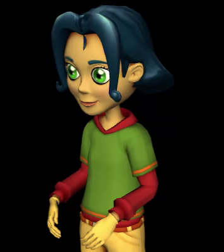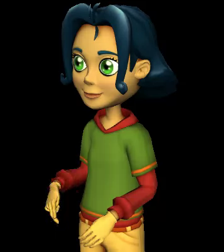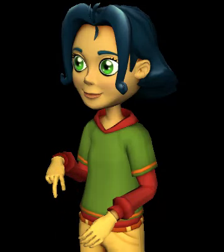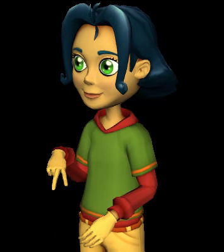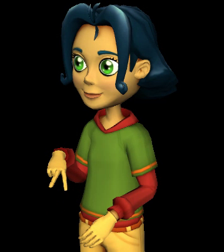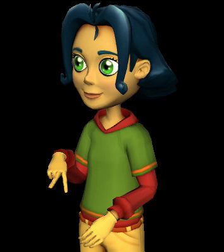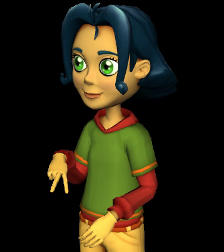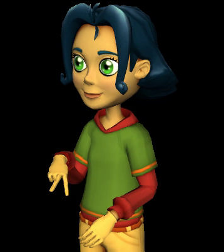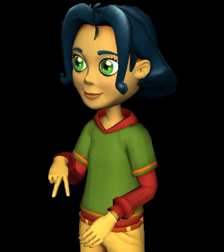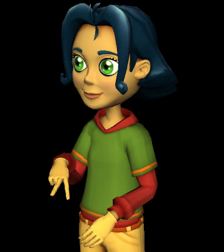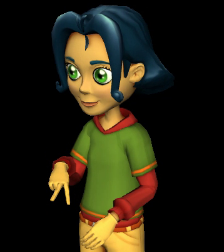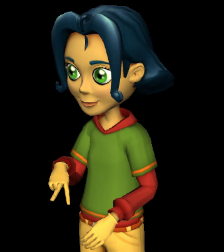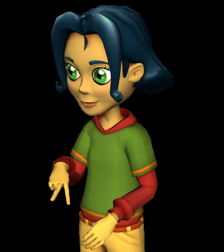يمشي